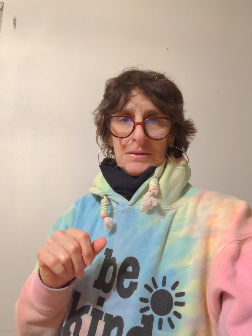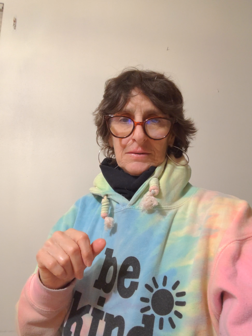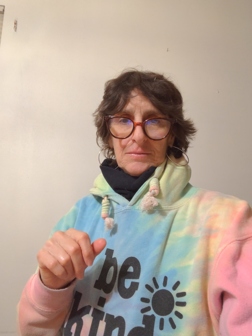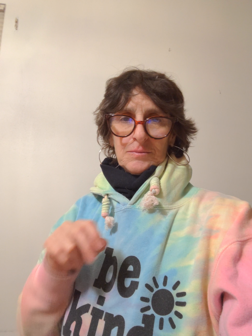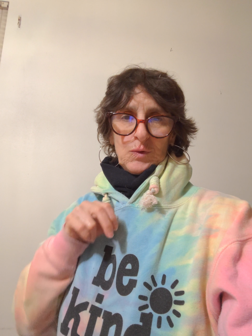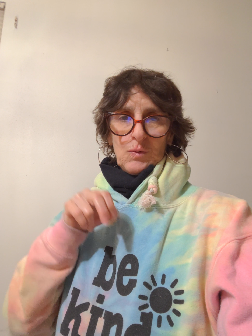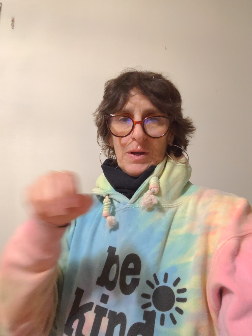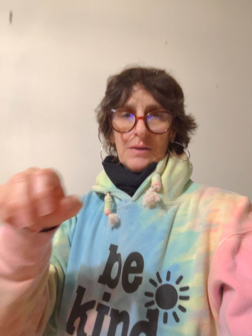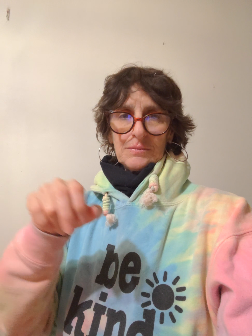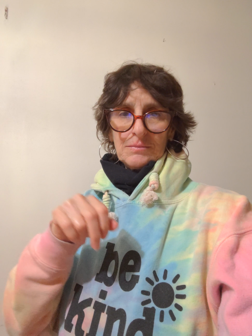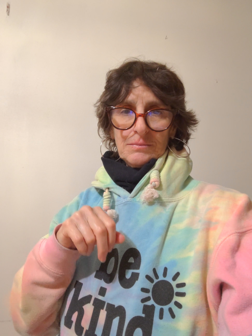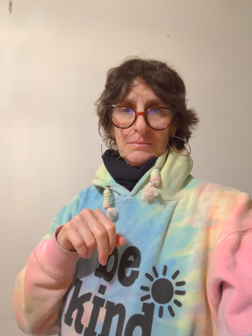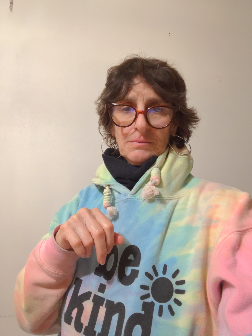ride